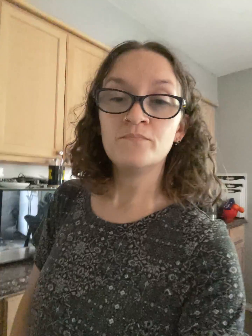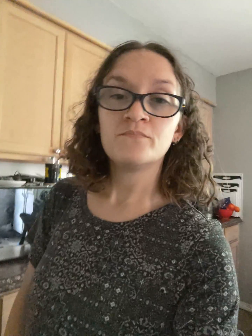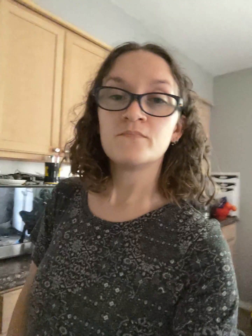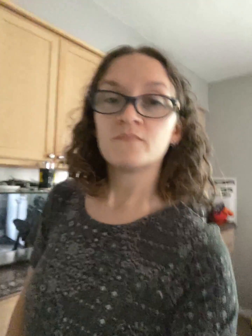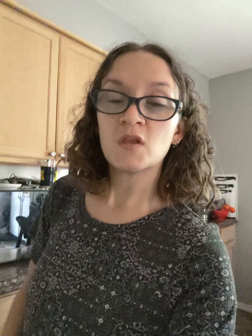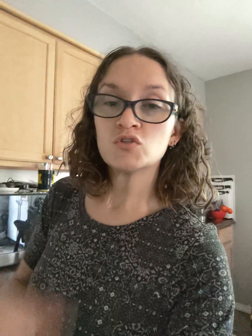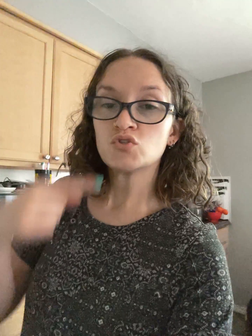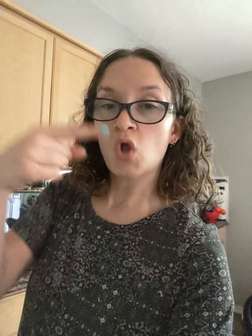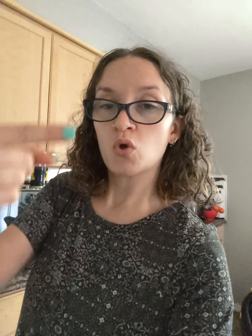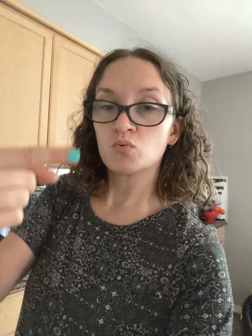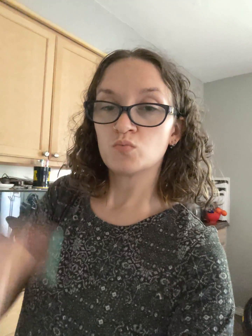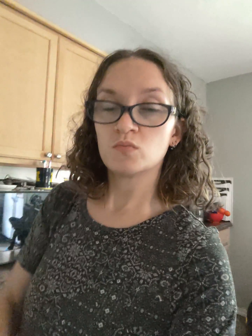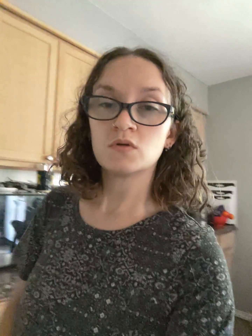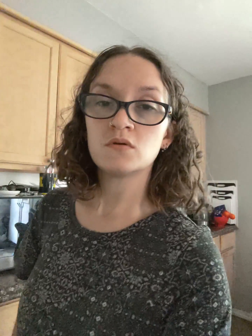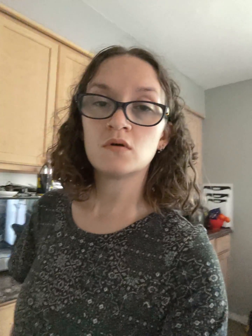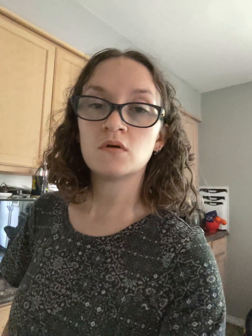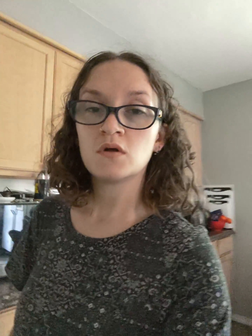show